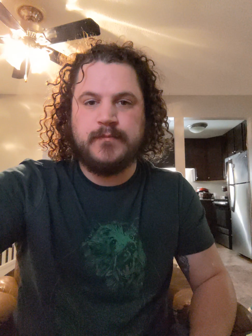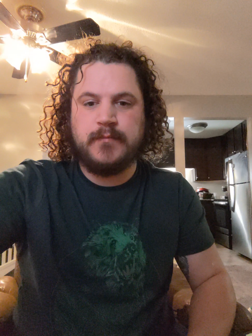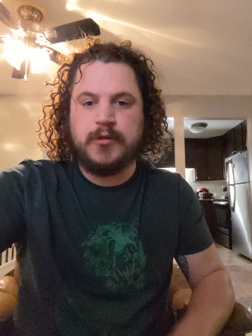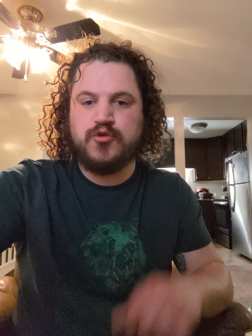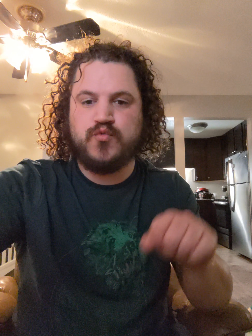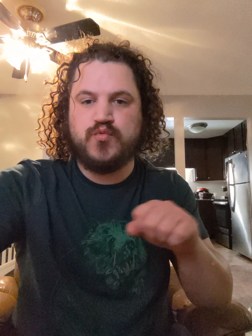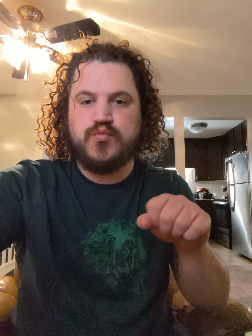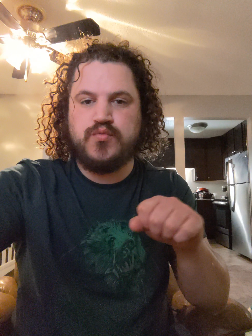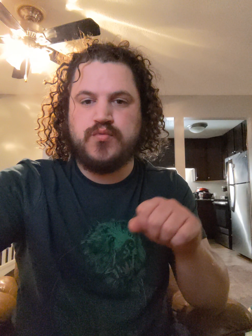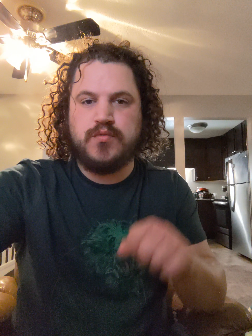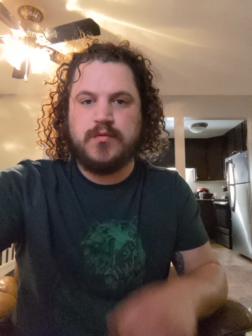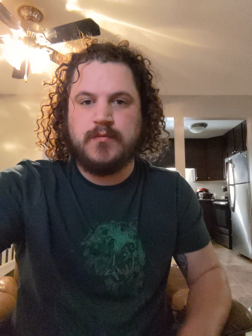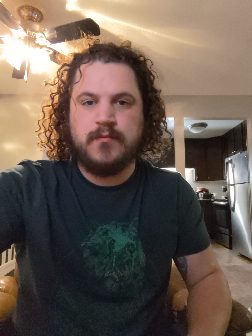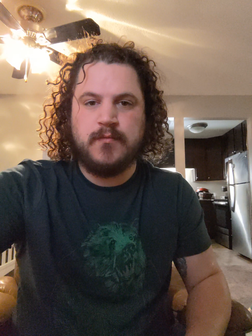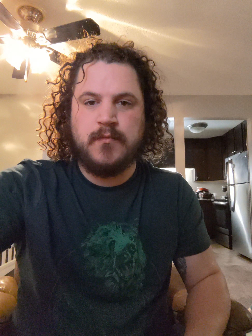shoe